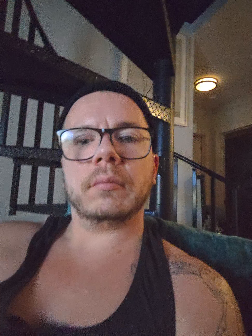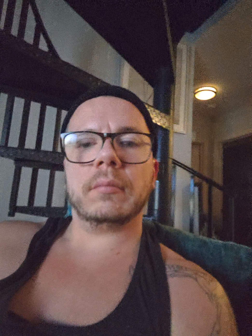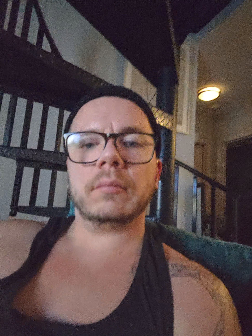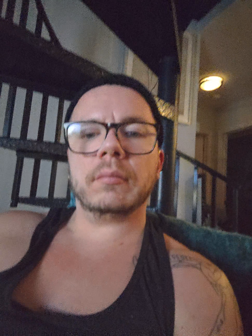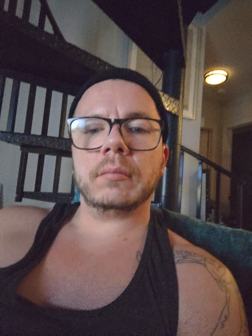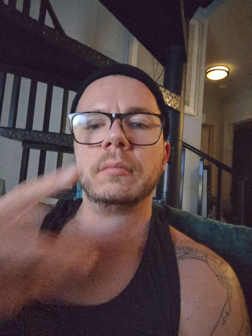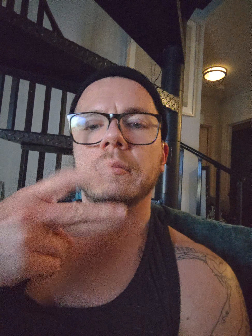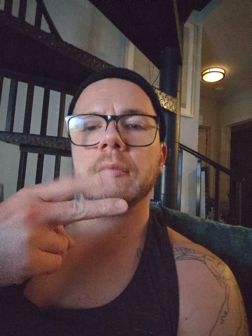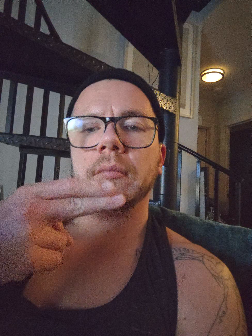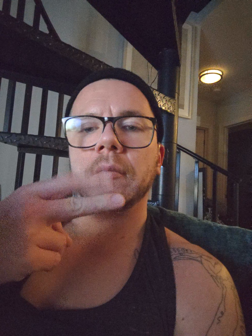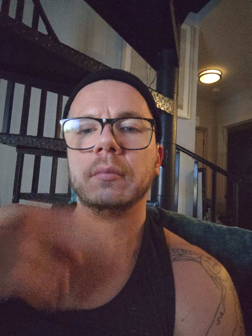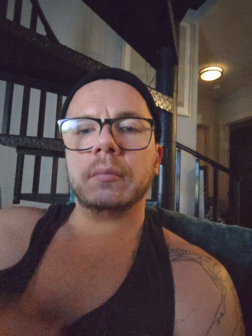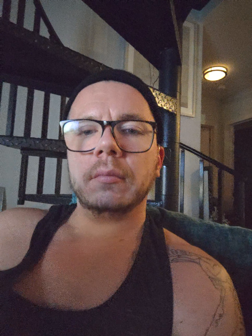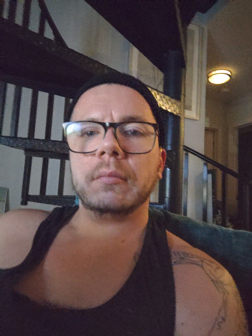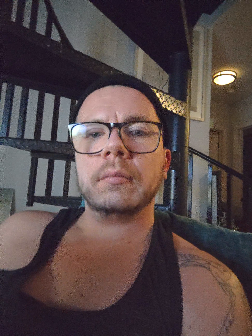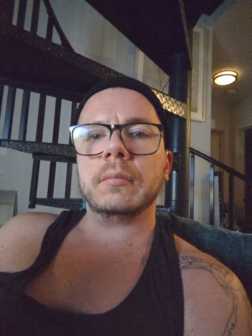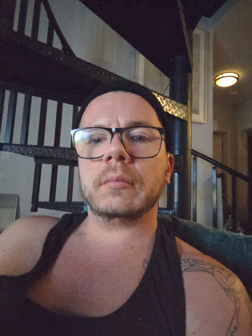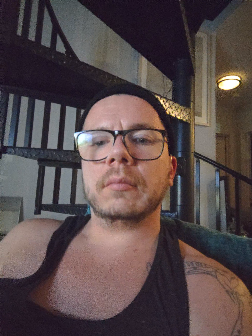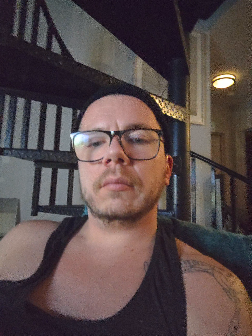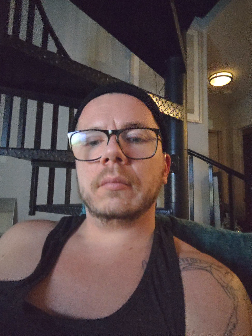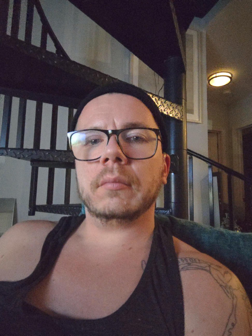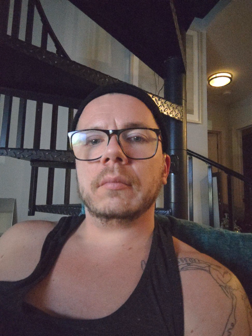scissors